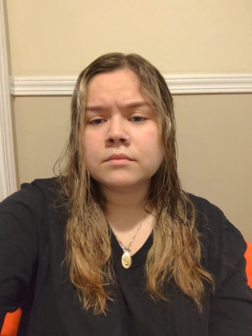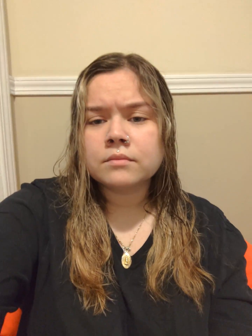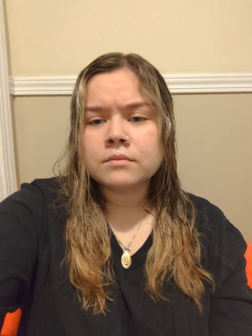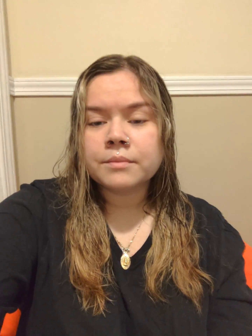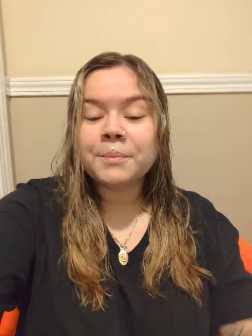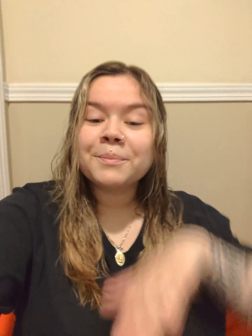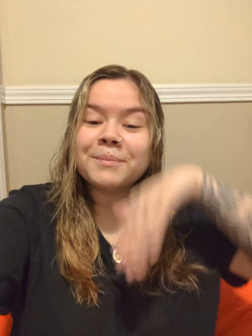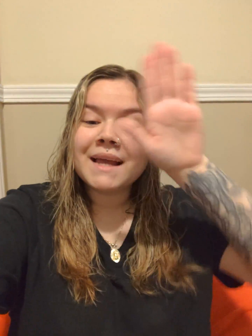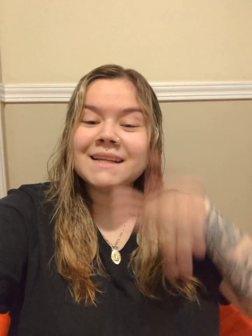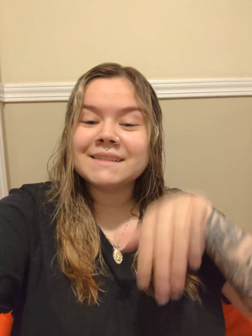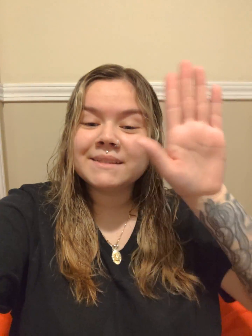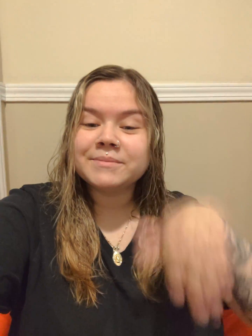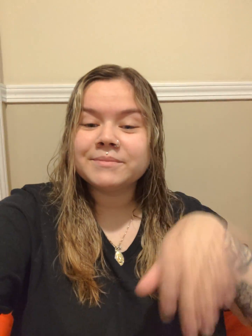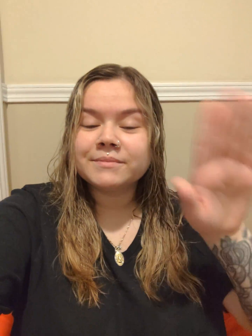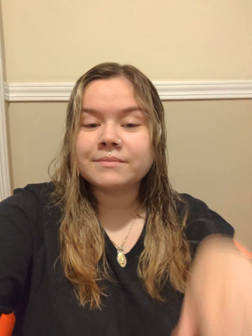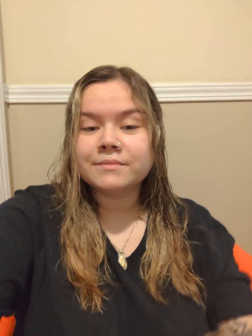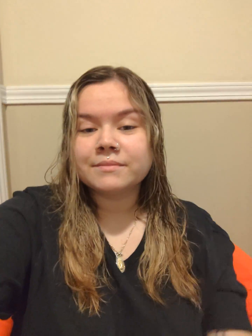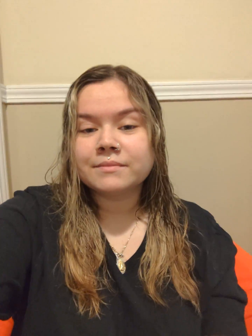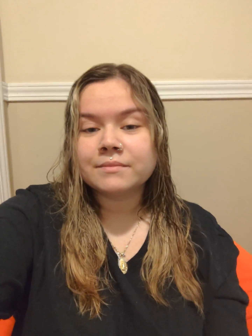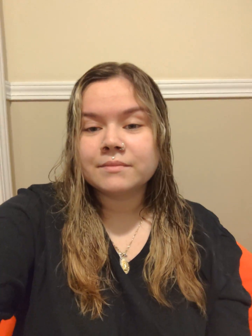paint